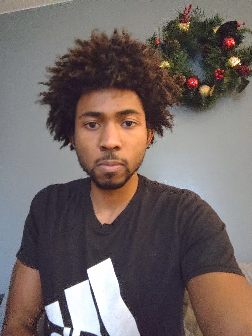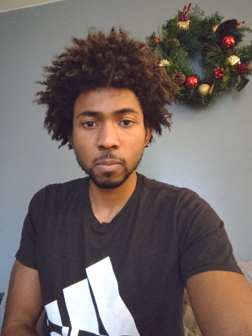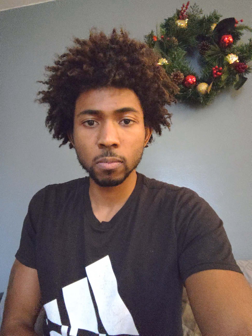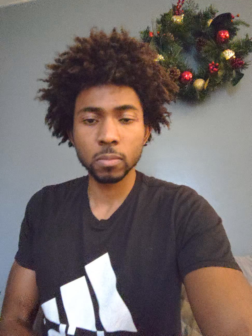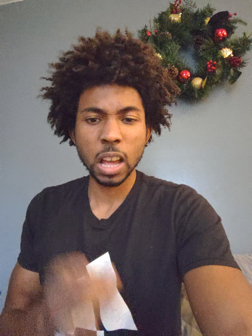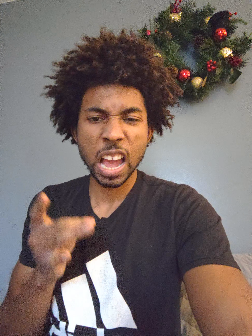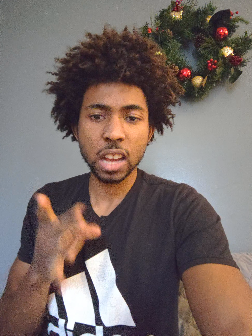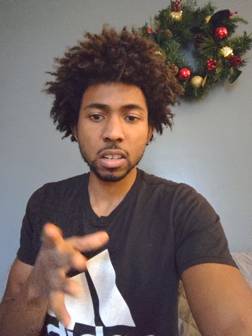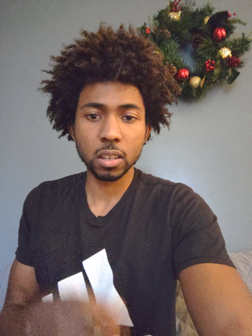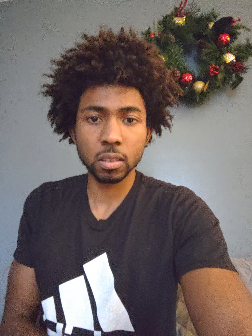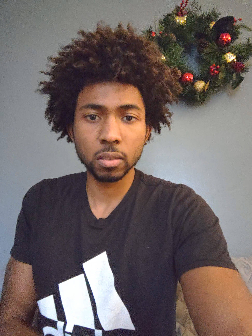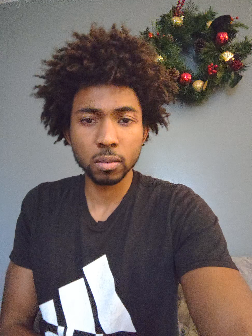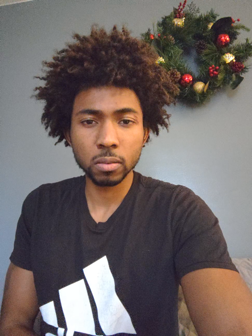hate